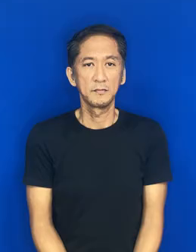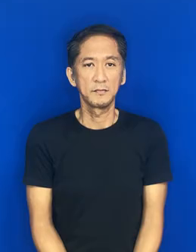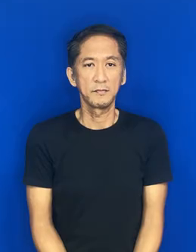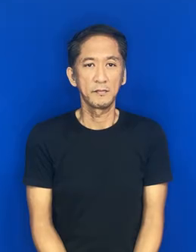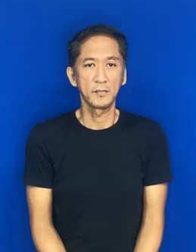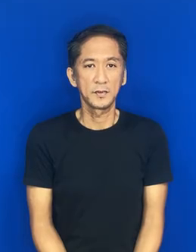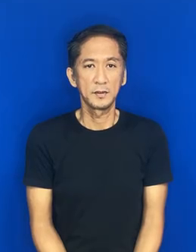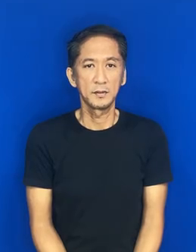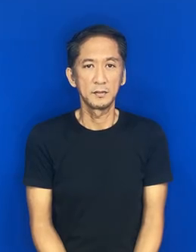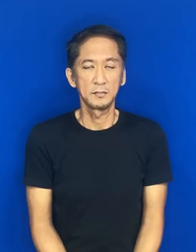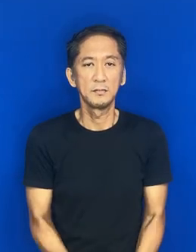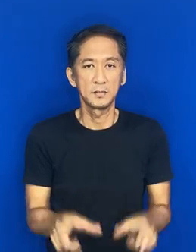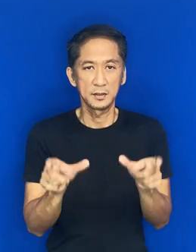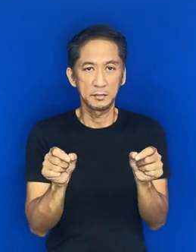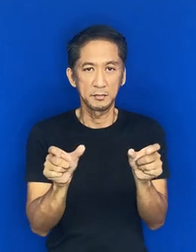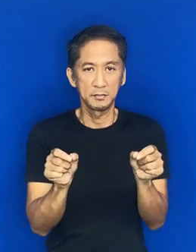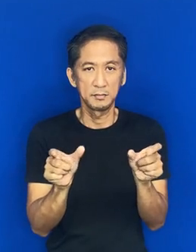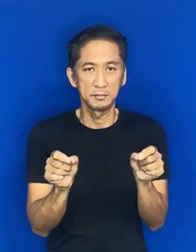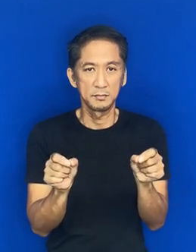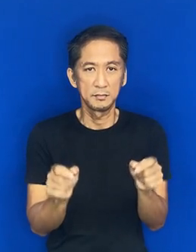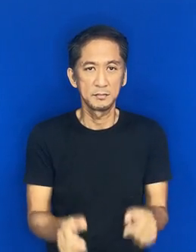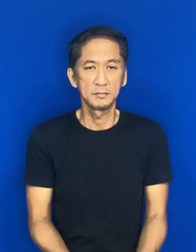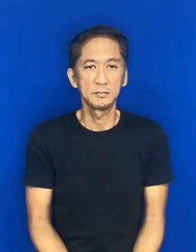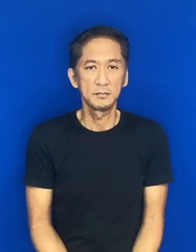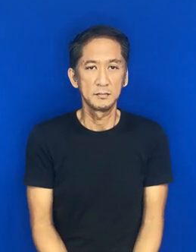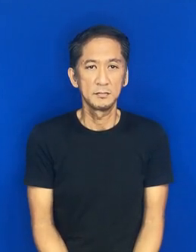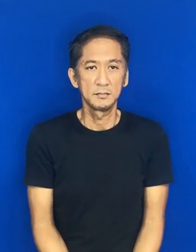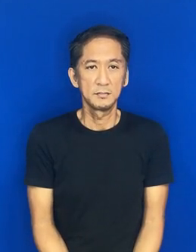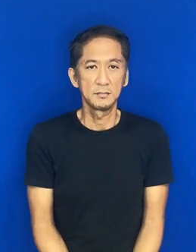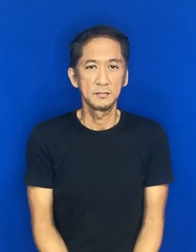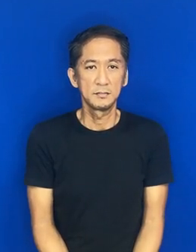crab